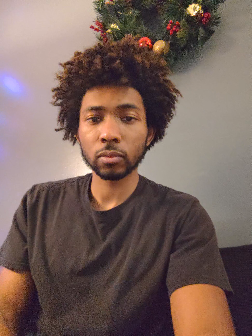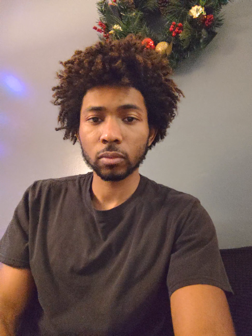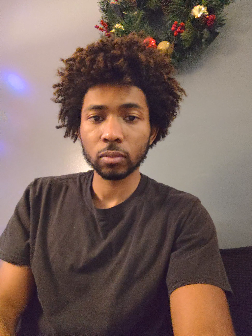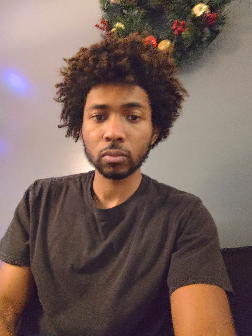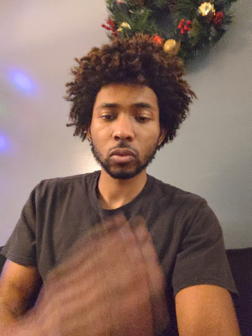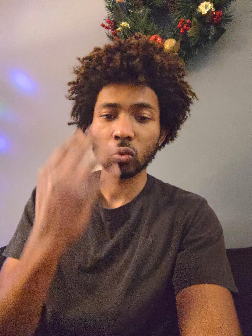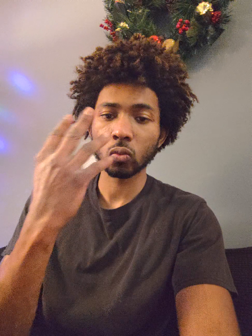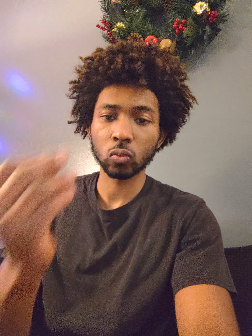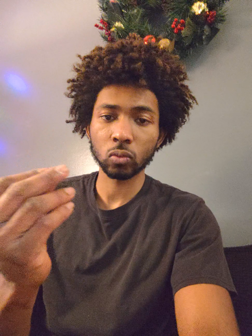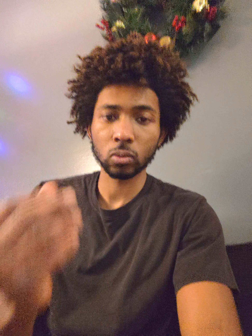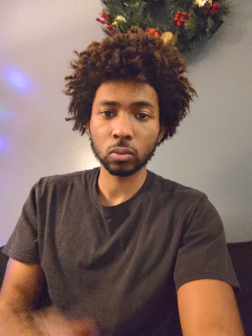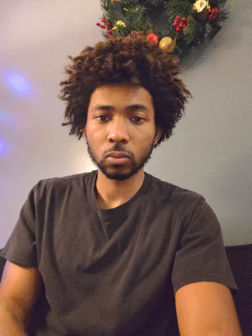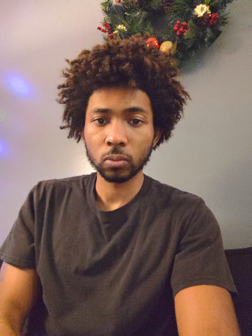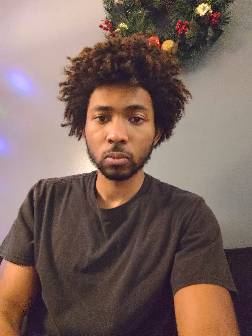go